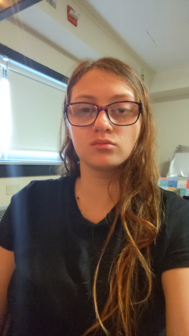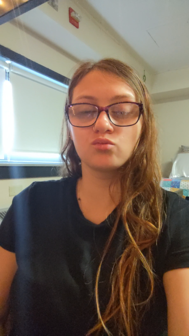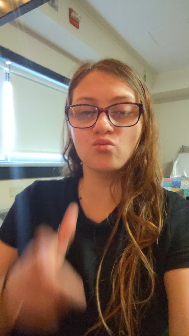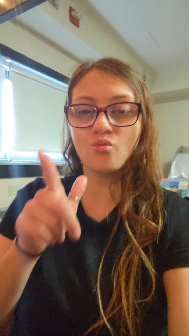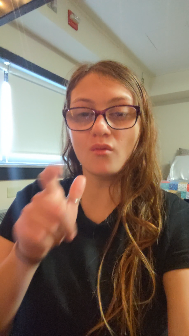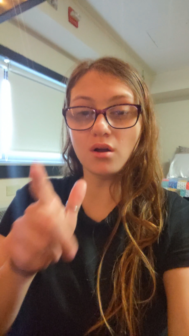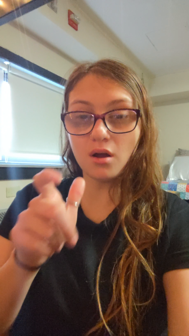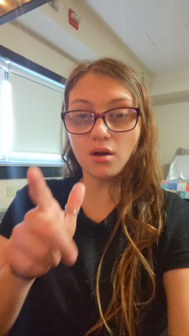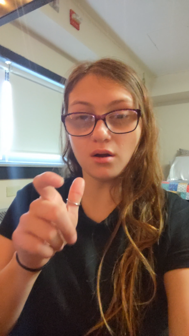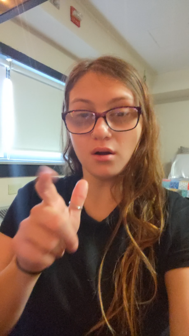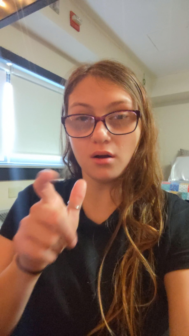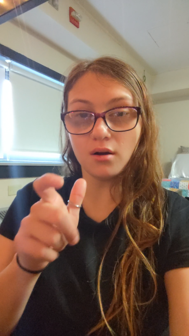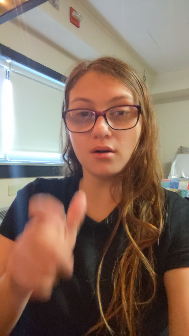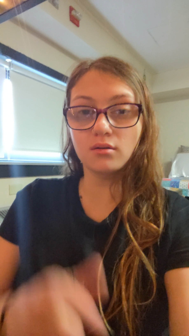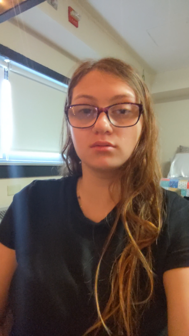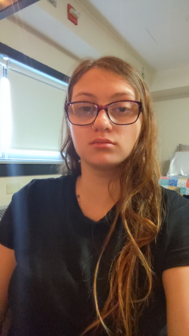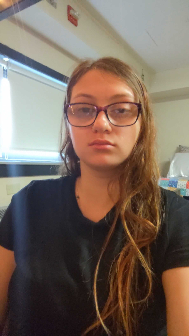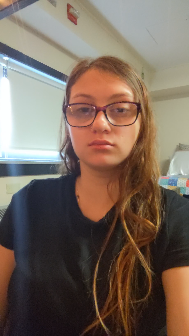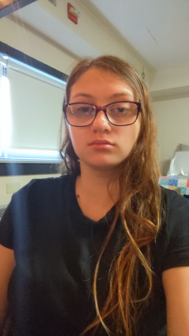run